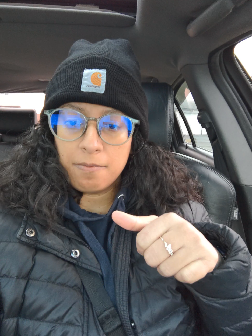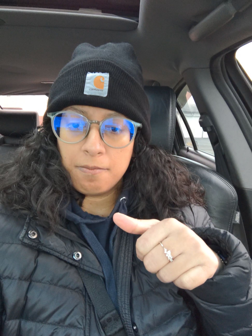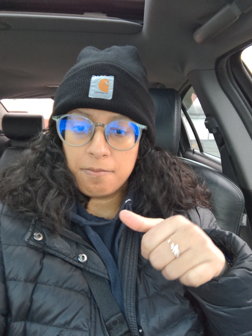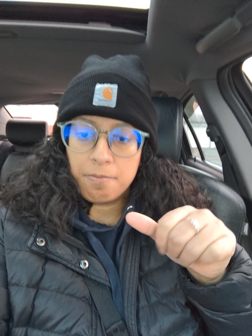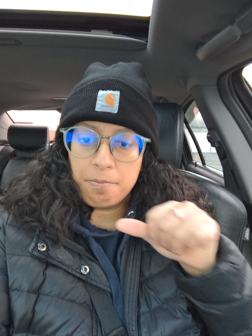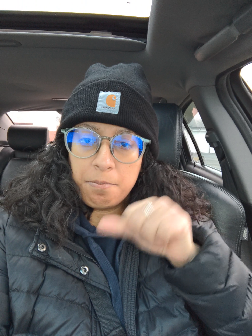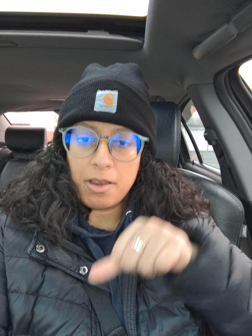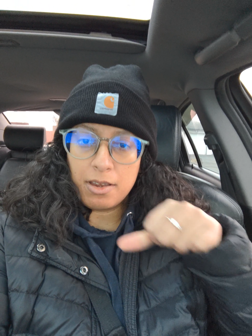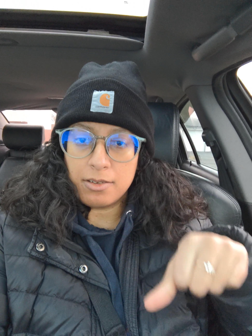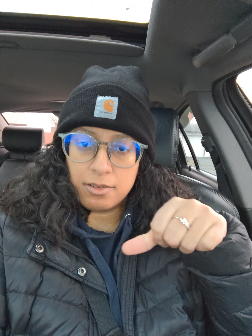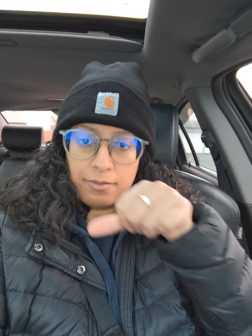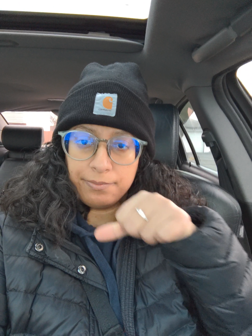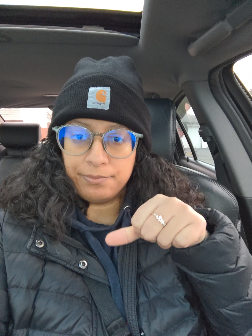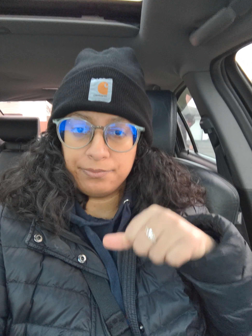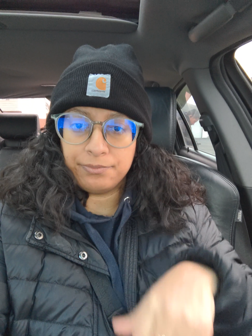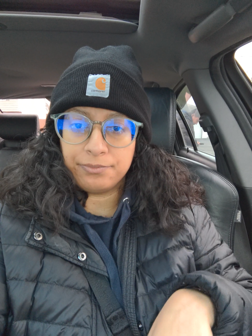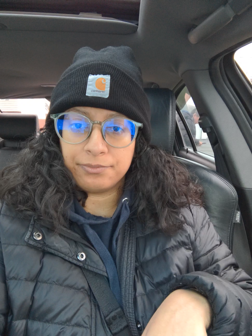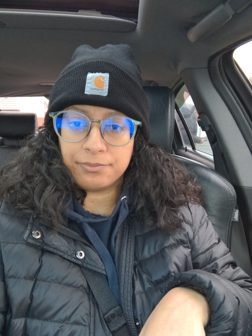puzzle